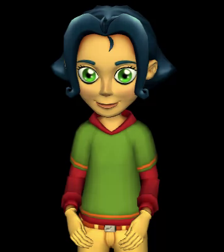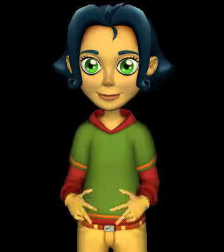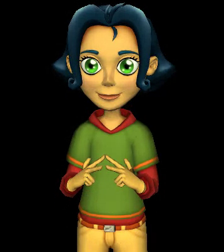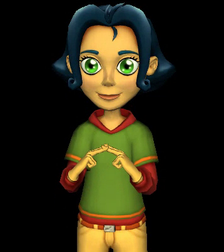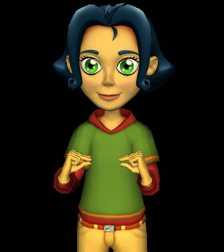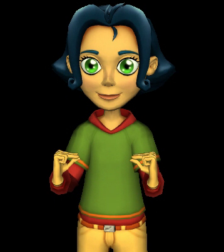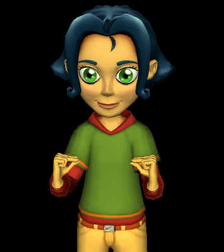نظيف